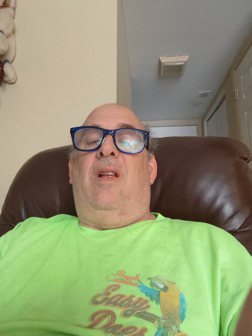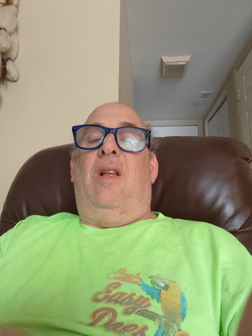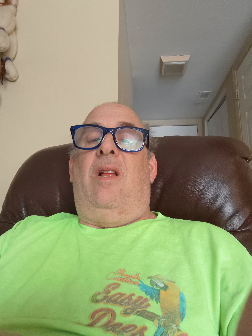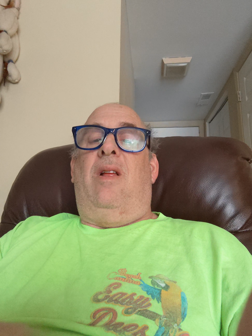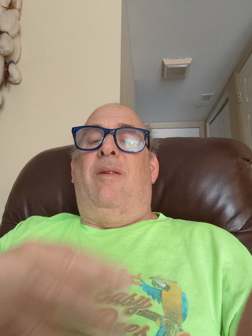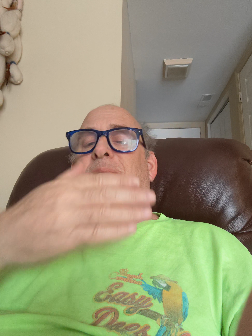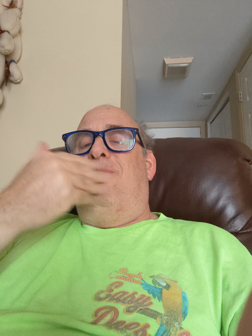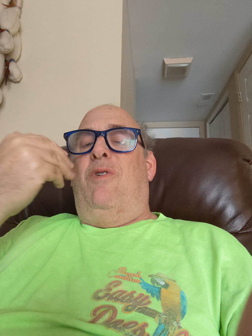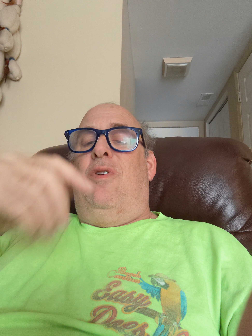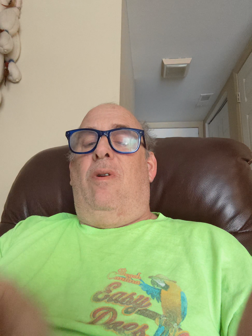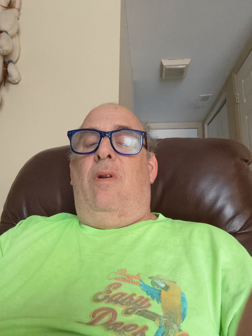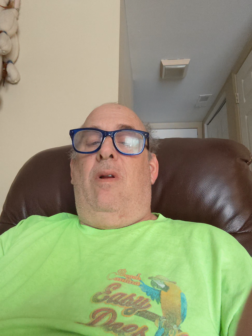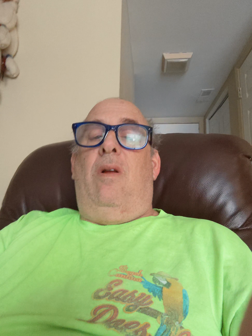better